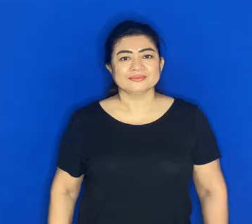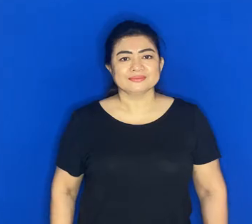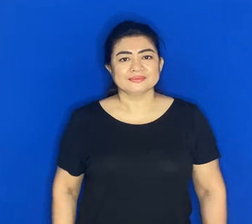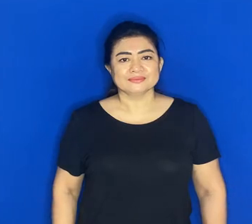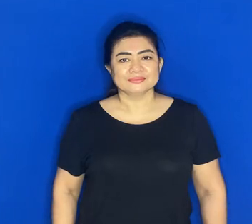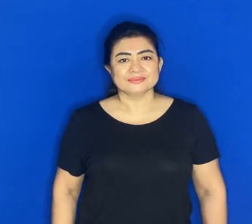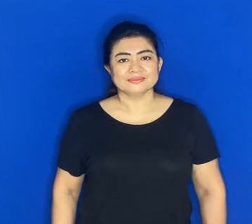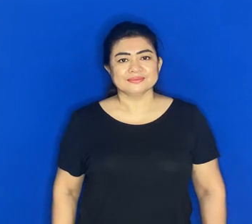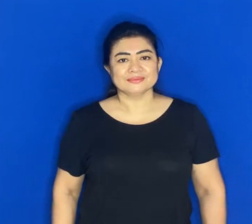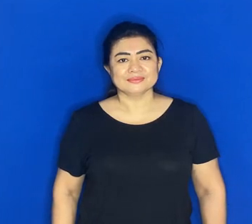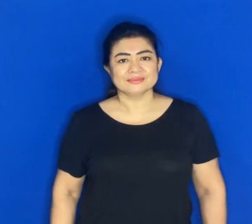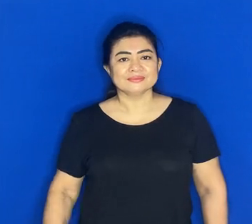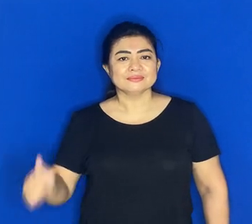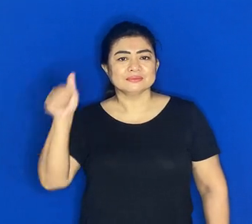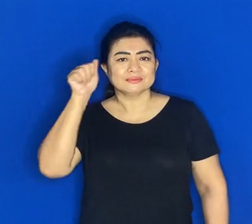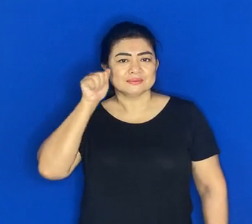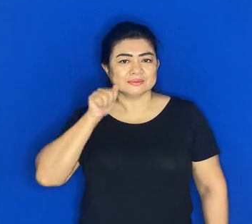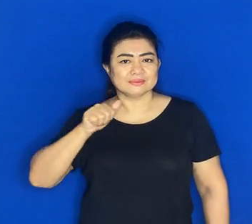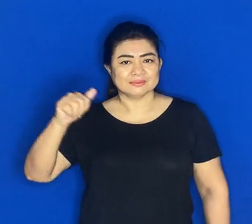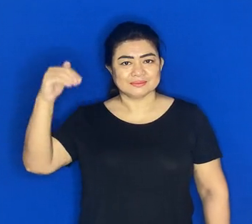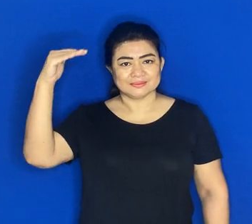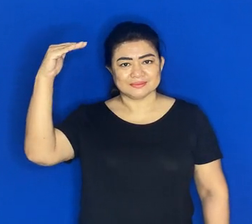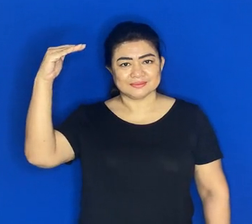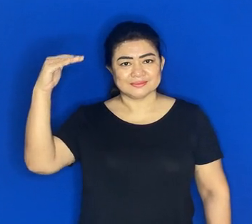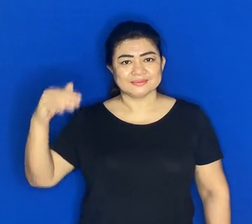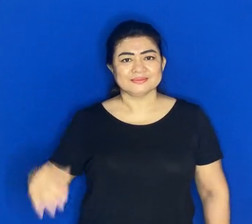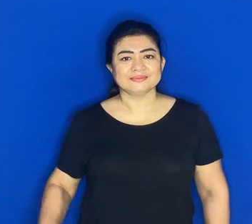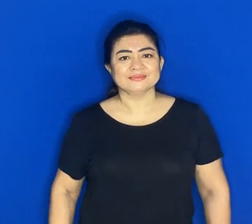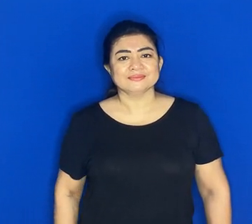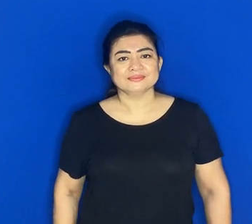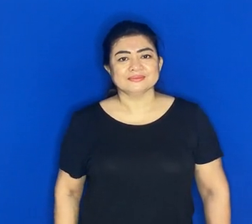woman